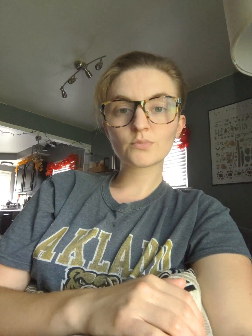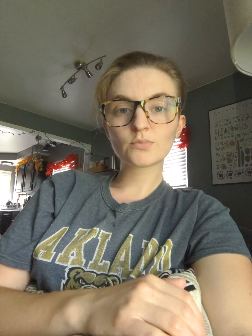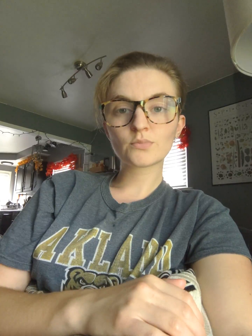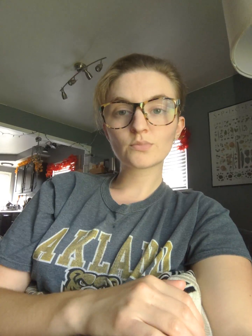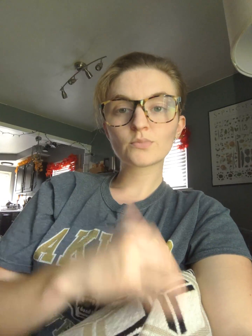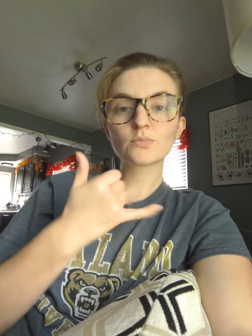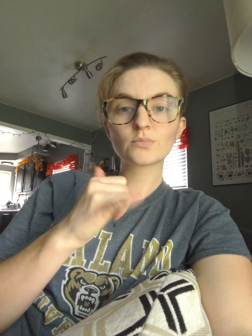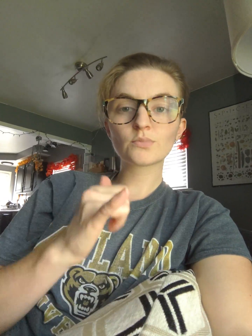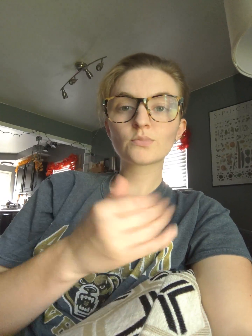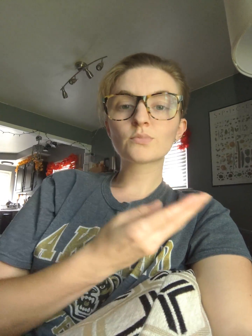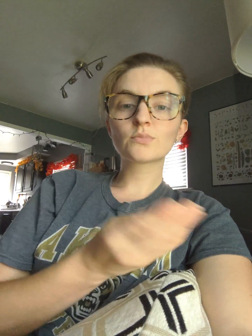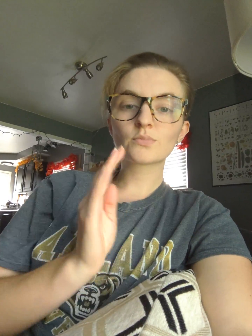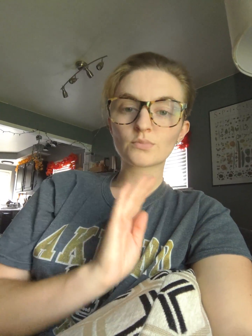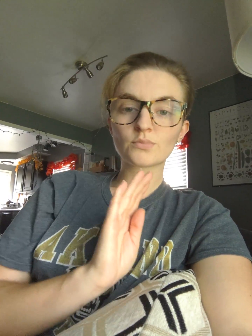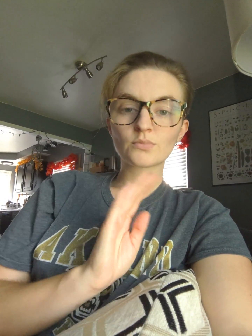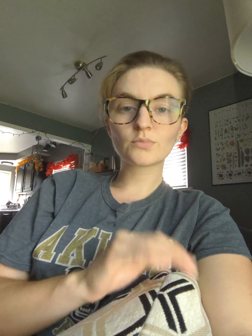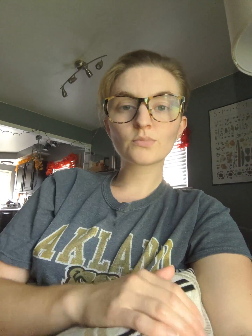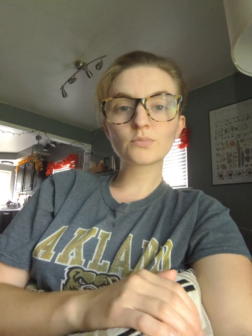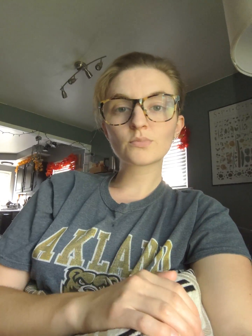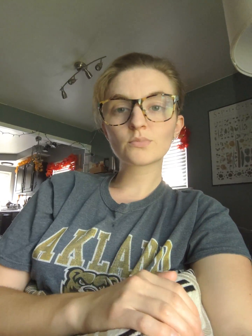playpen